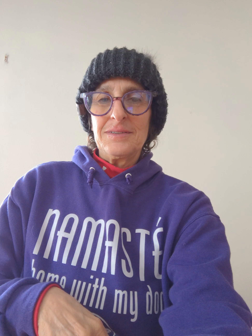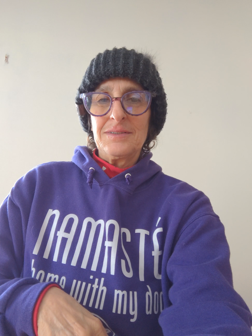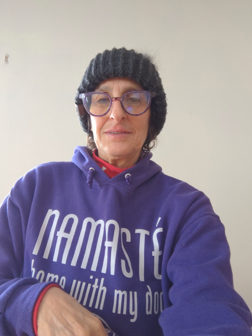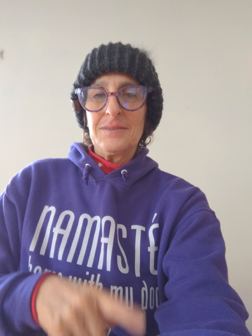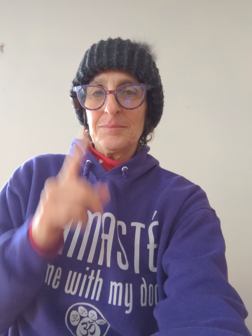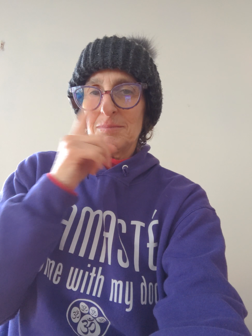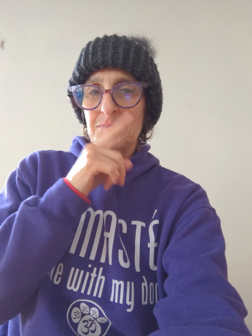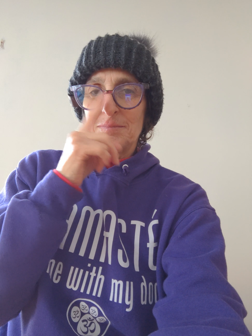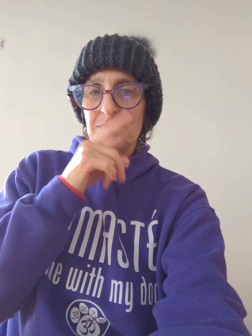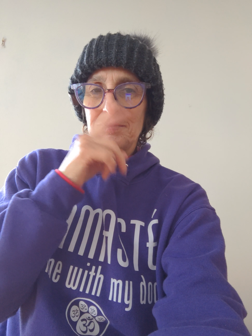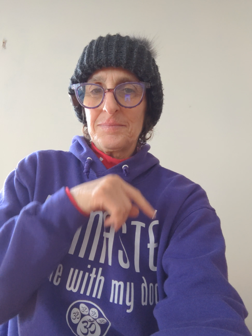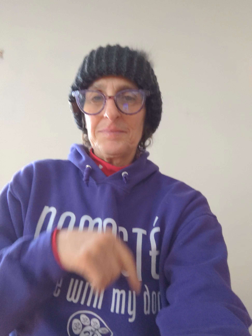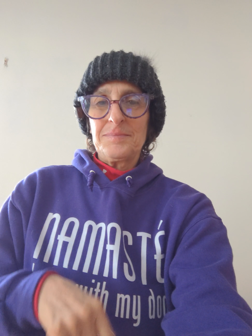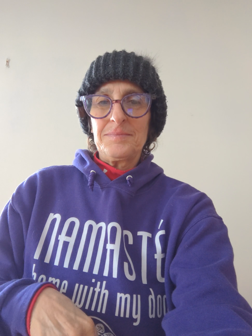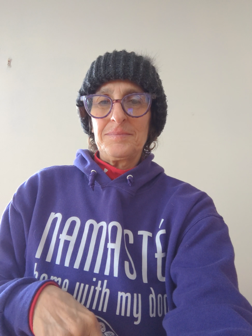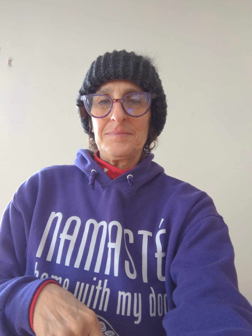mouse